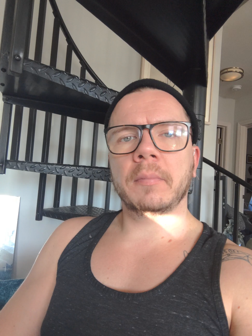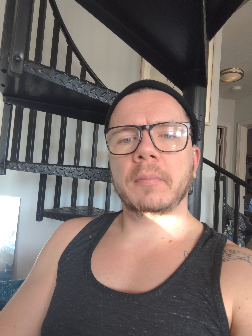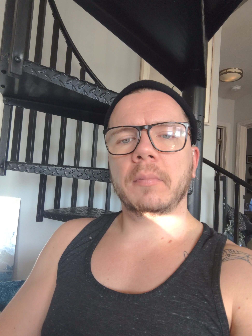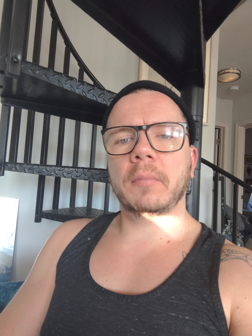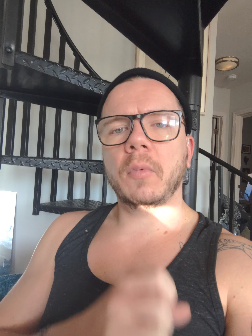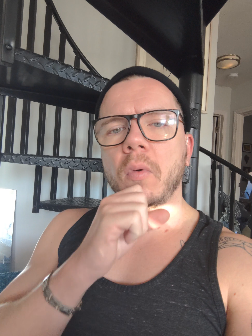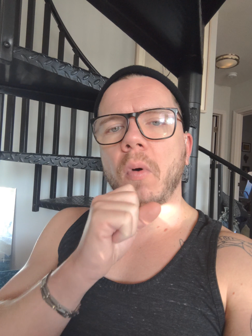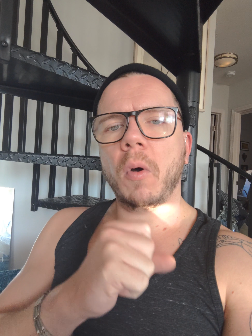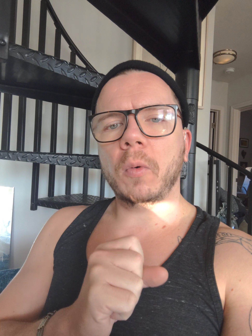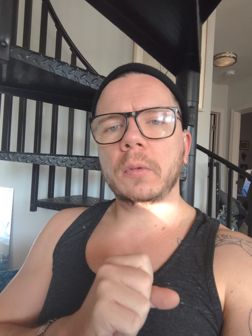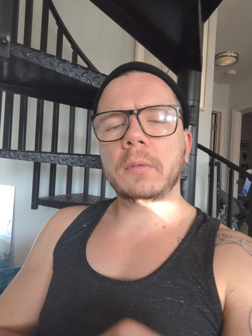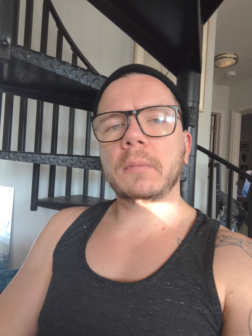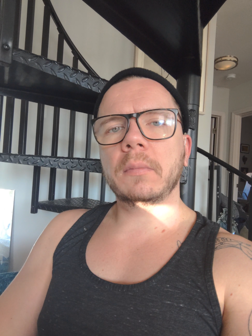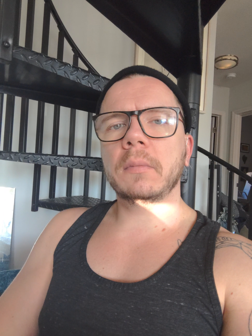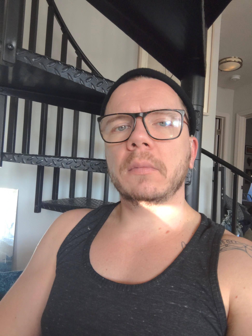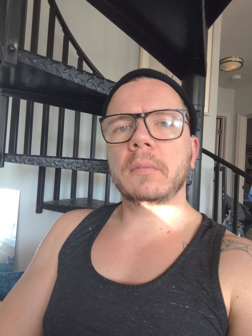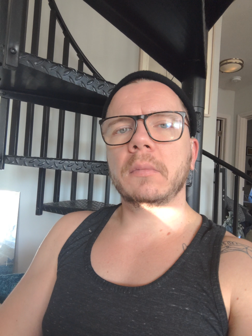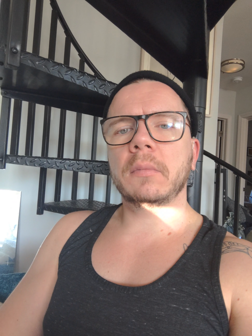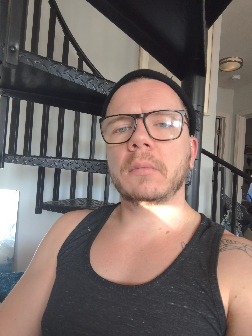old